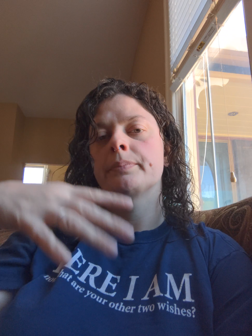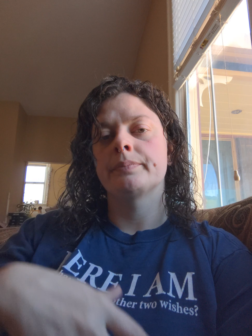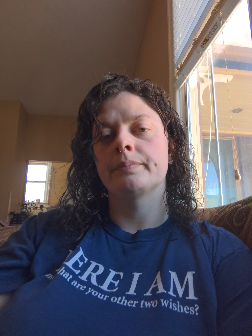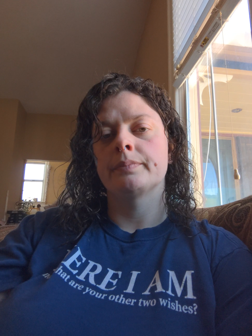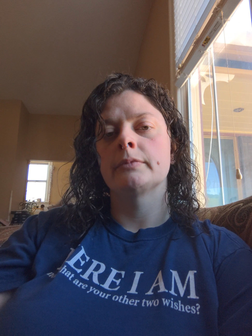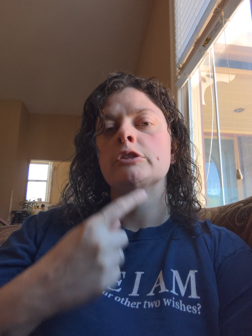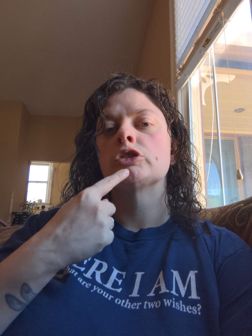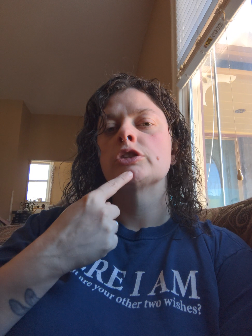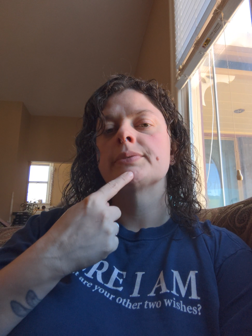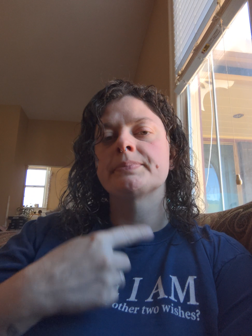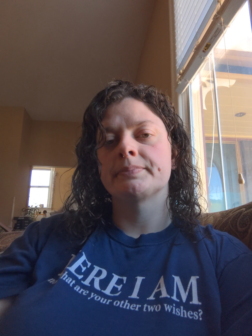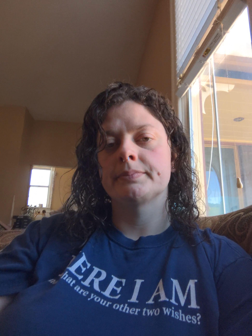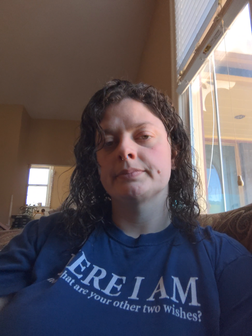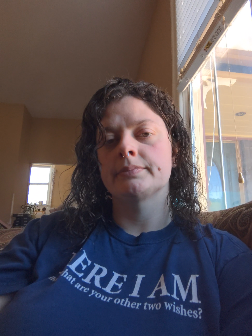chin